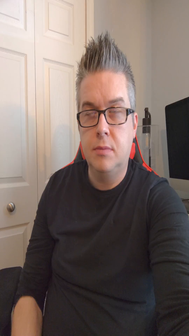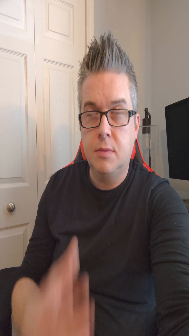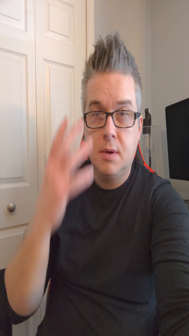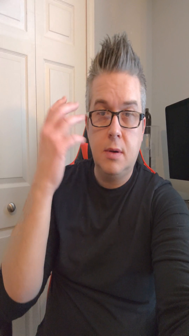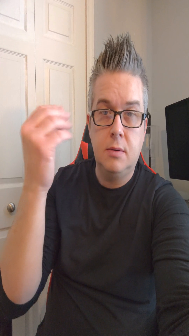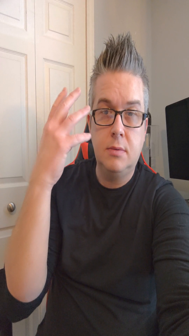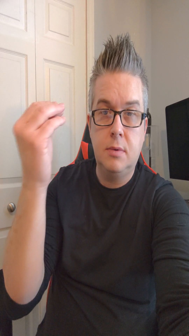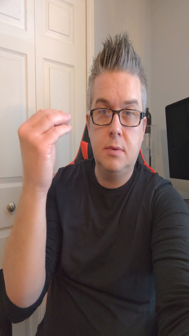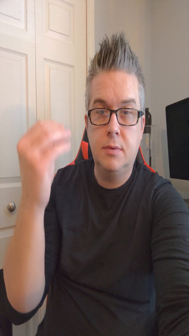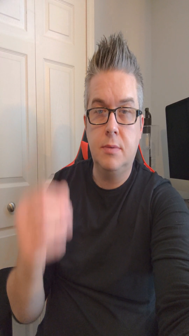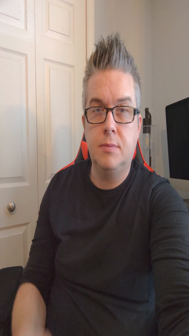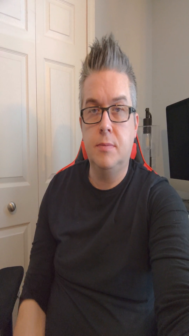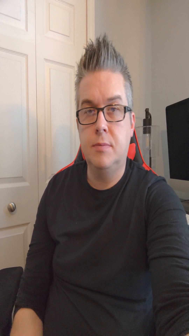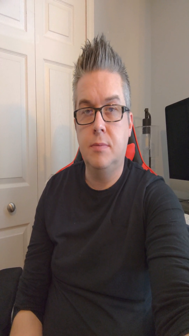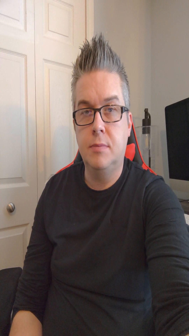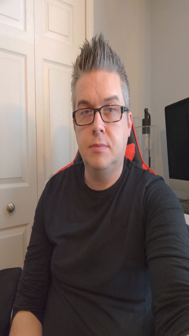outside